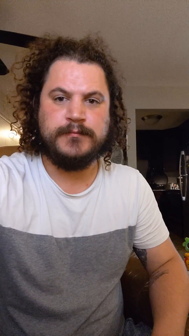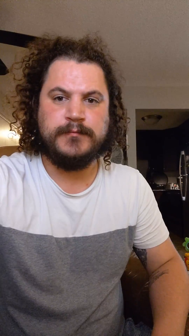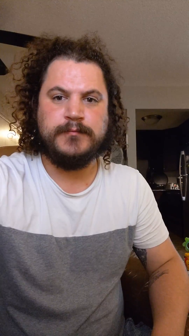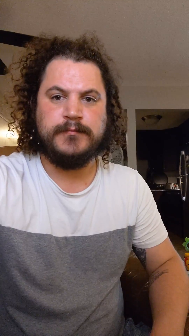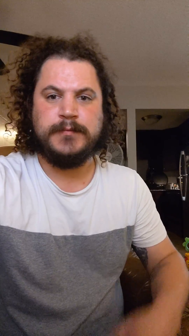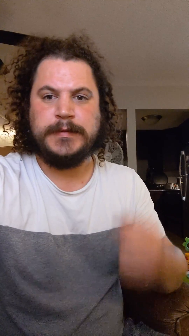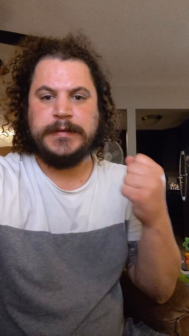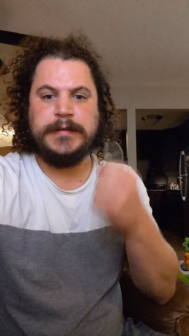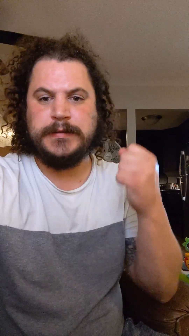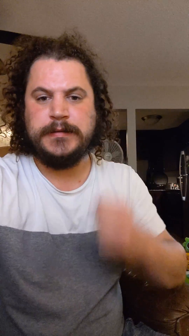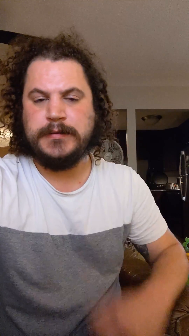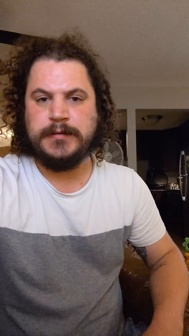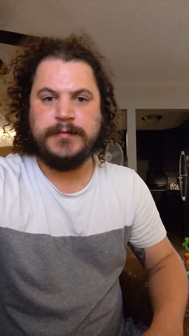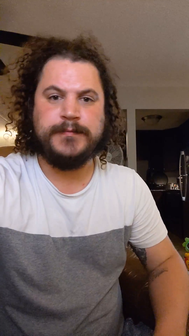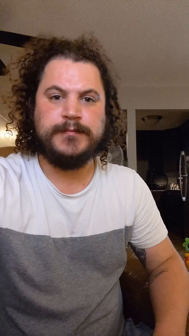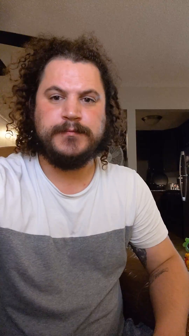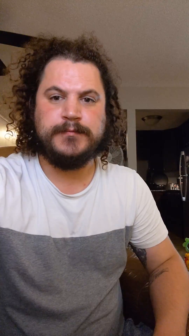hit